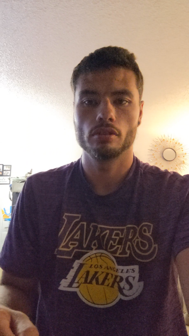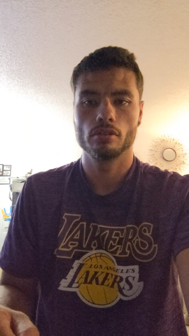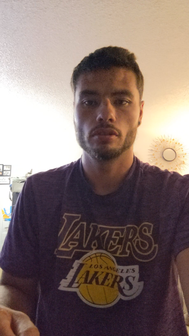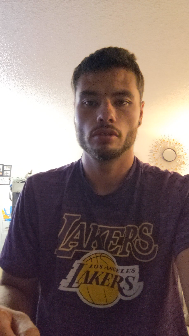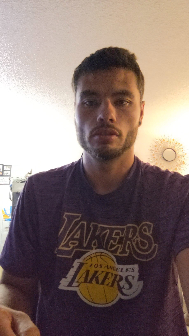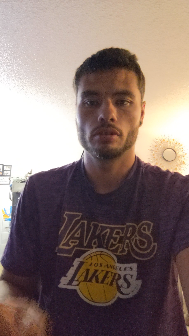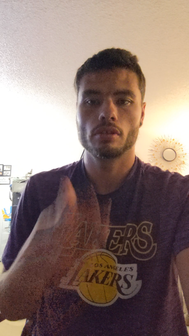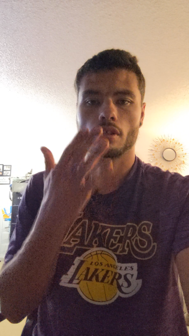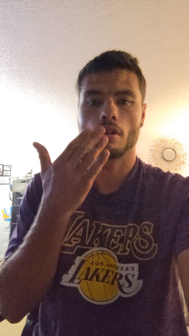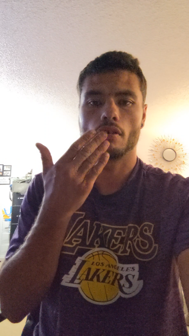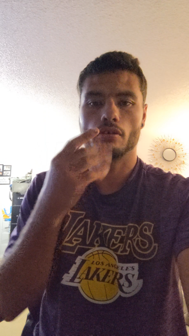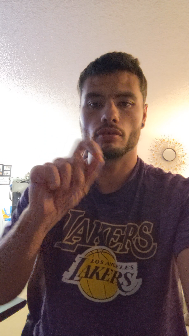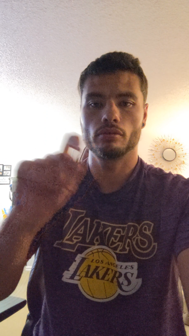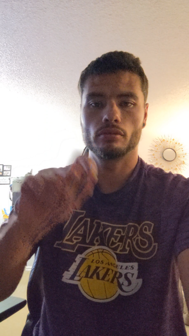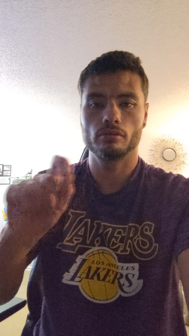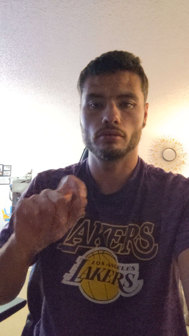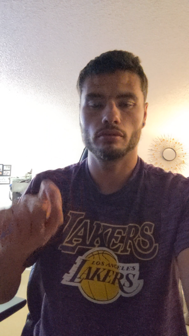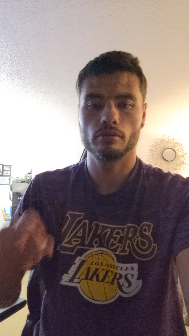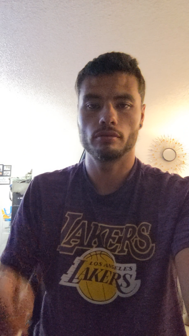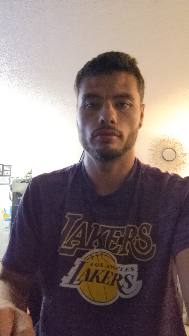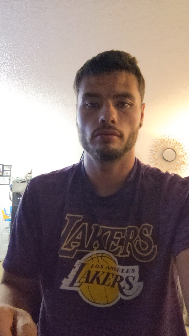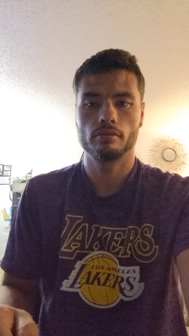crayon